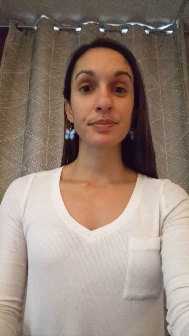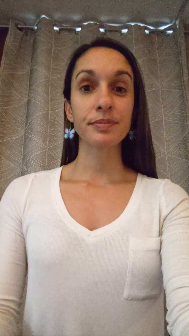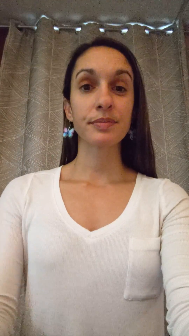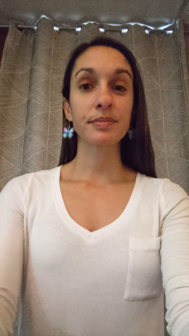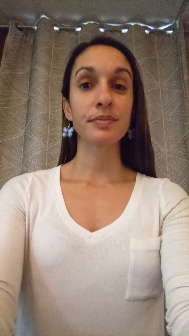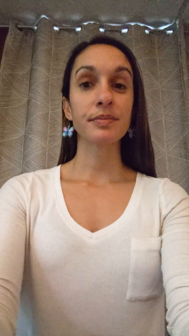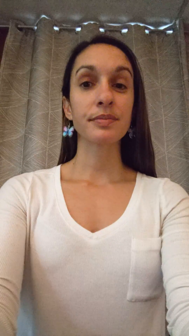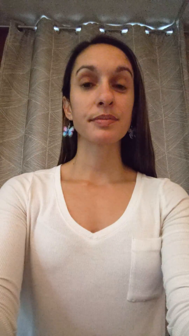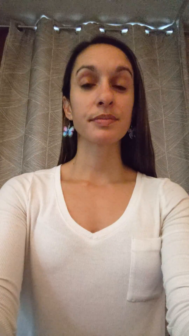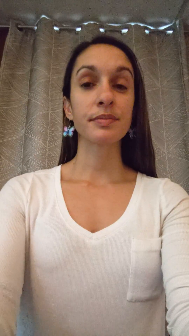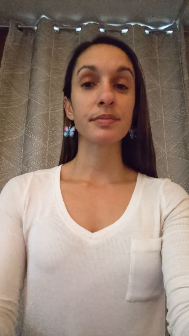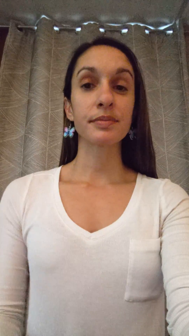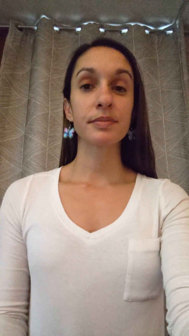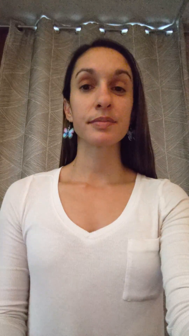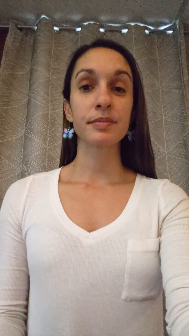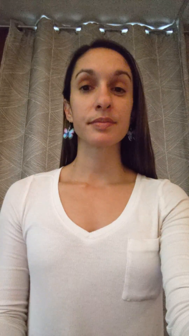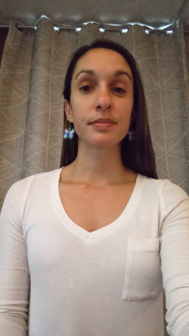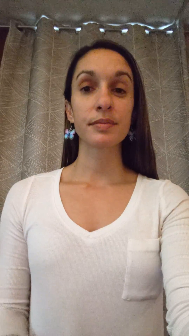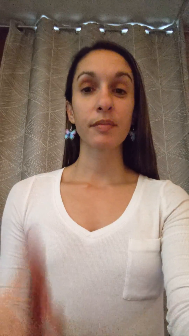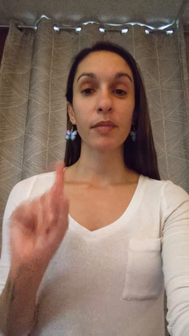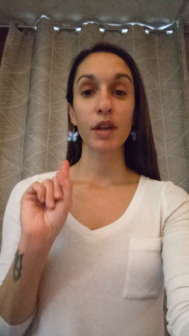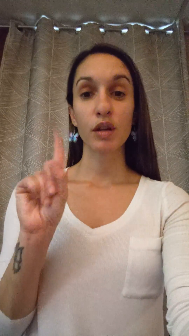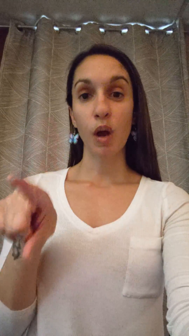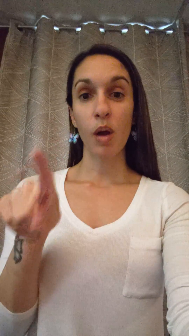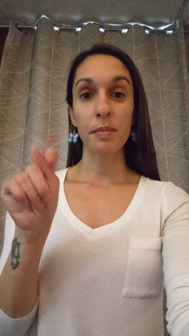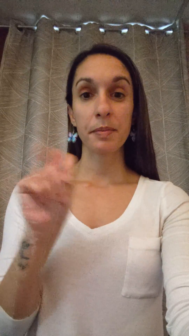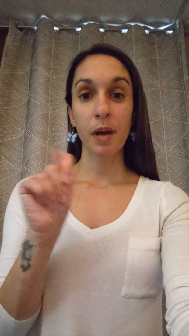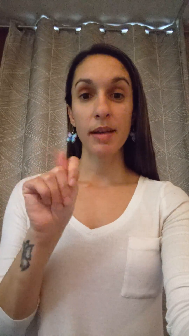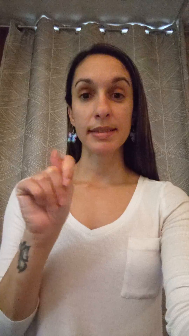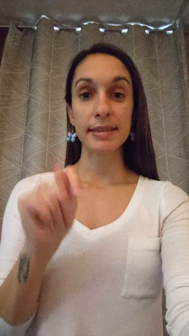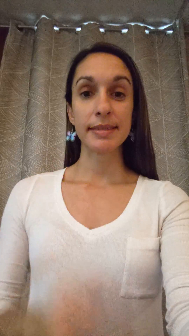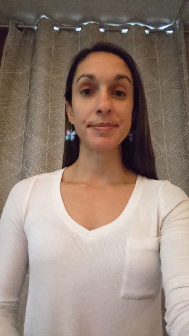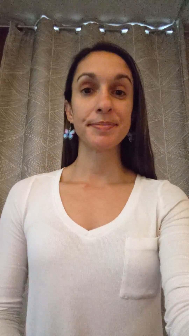go potty